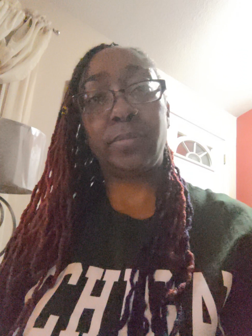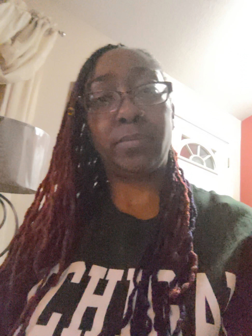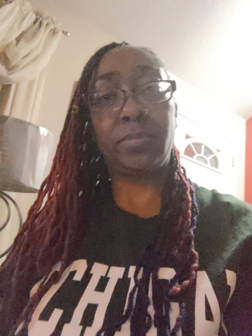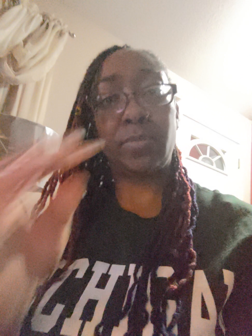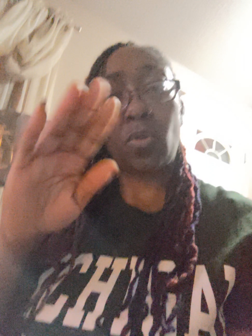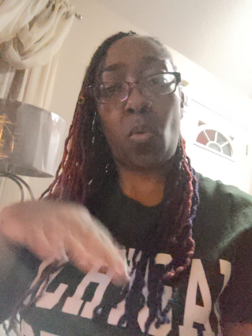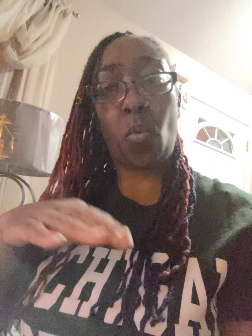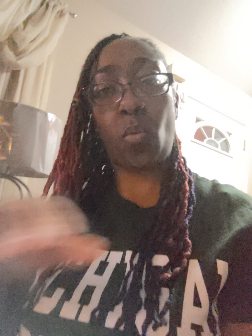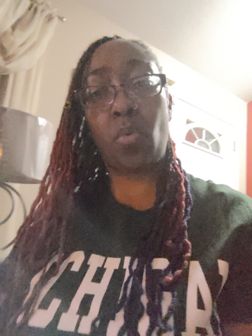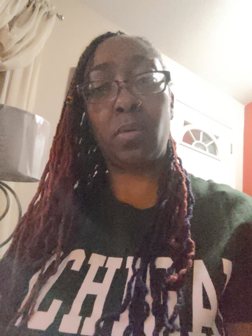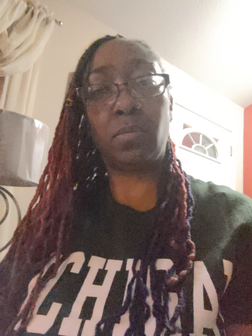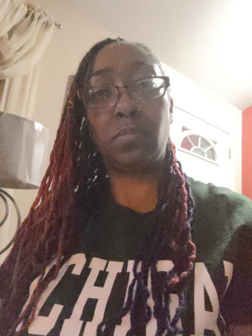on